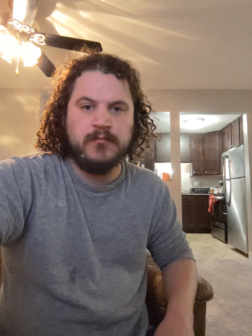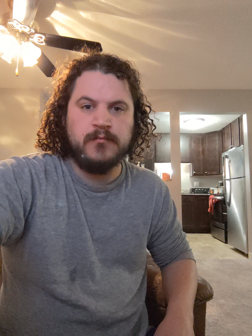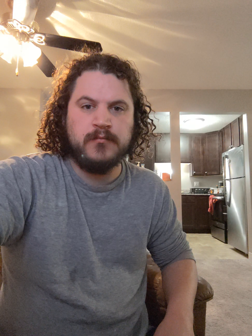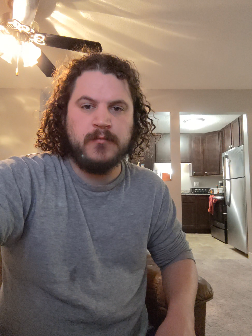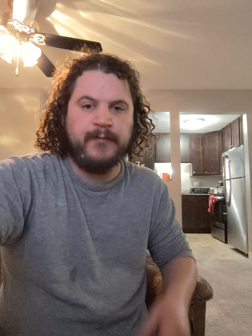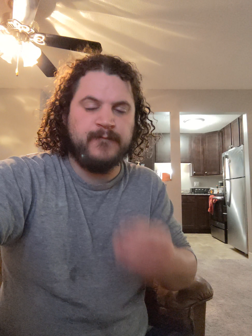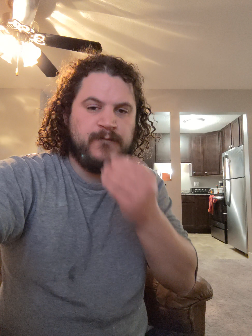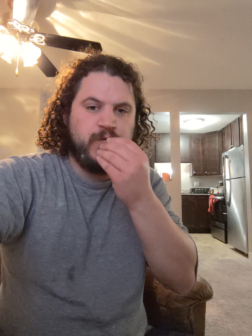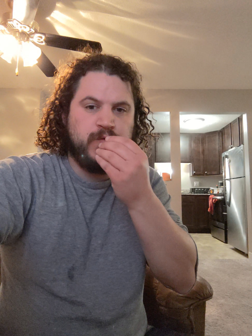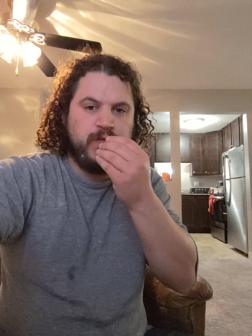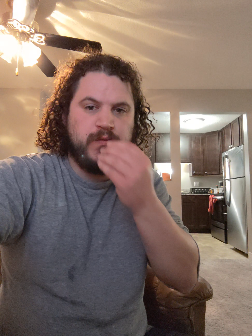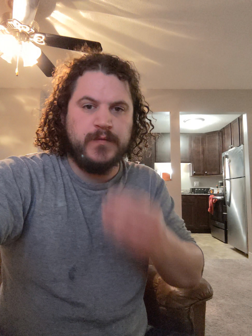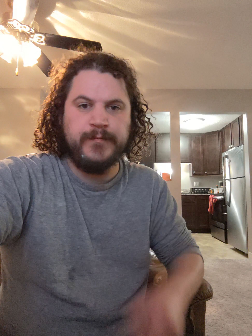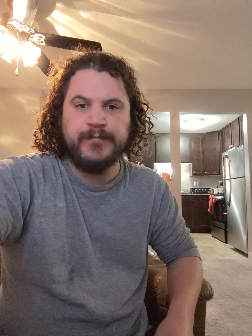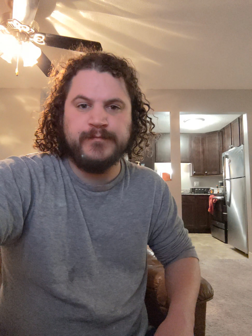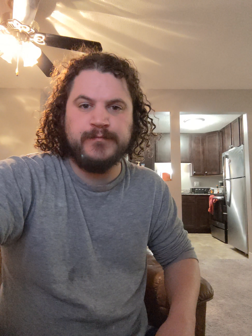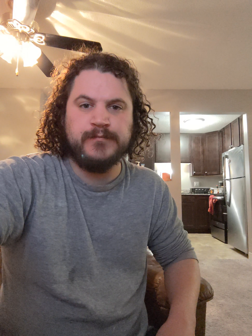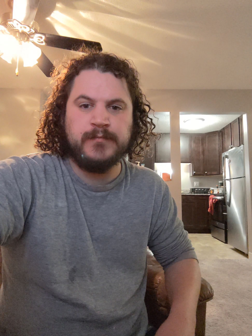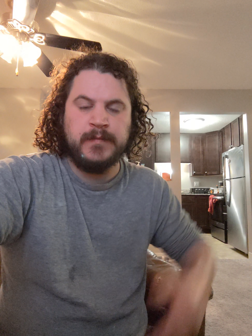food